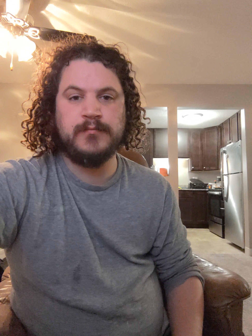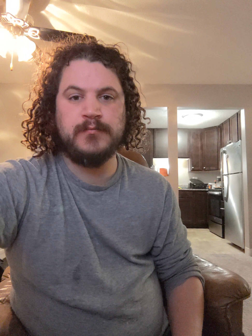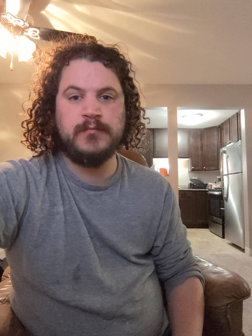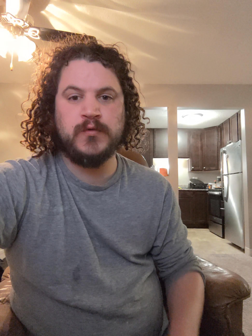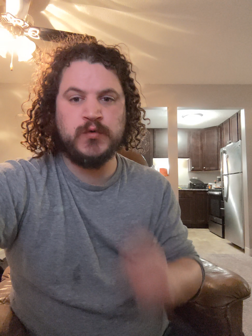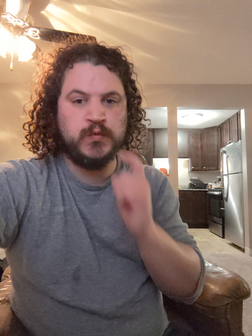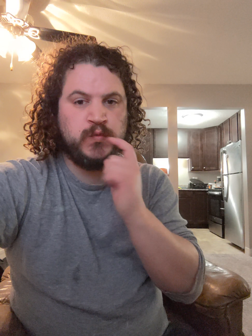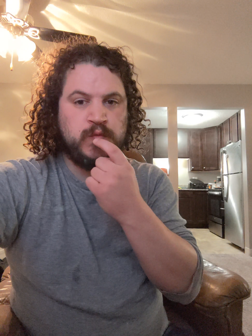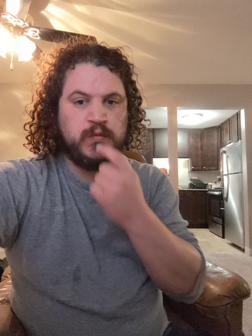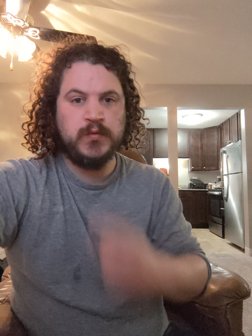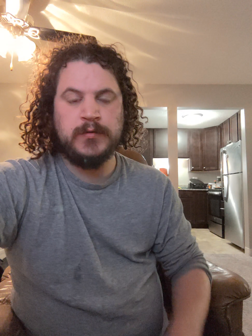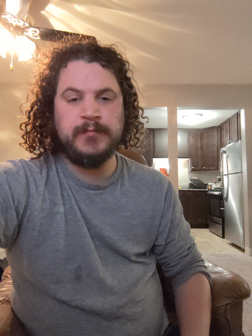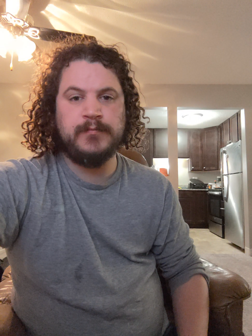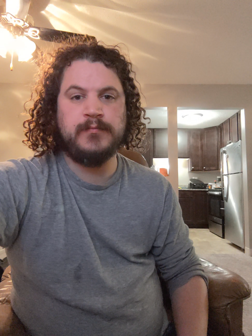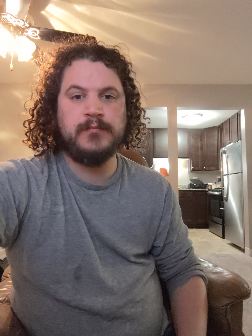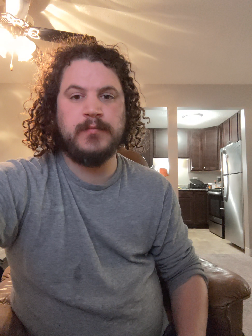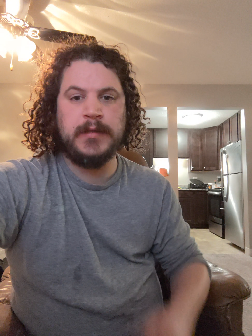tooth